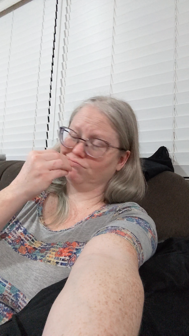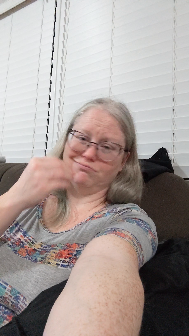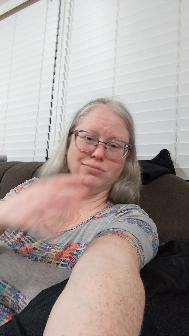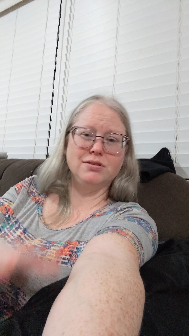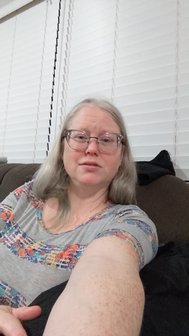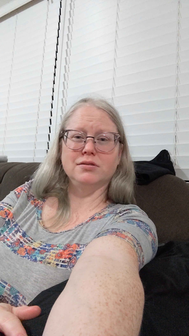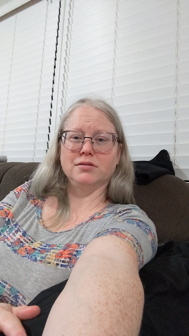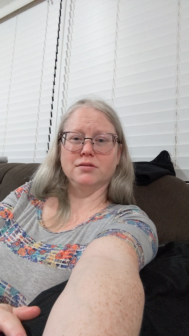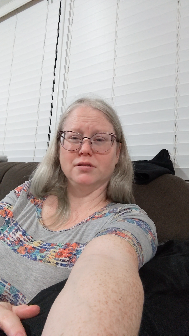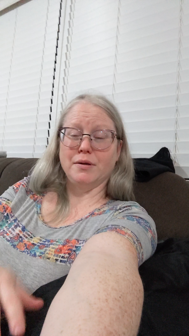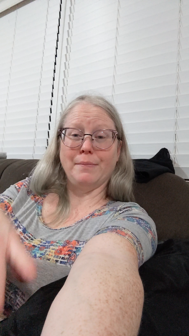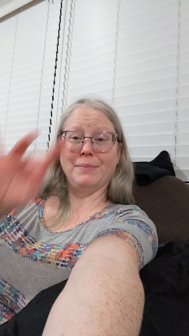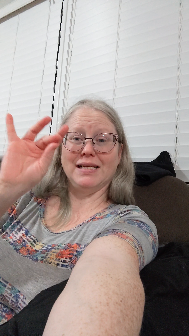pick